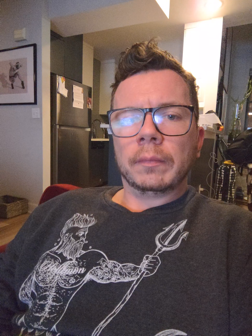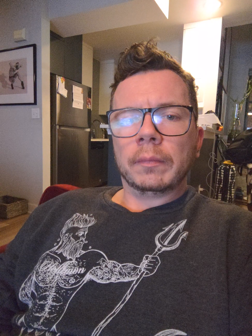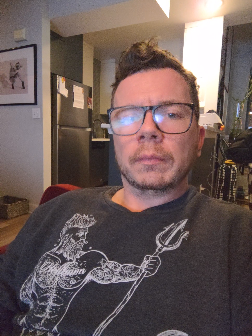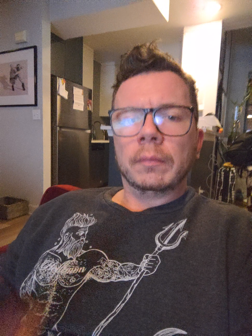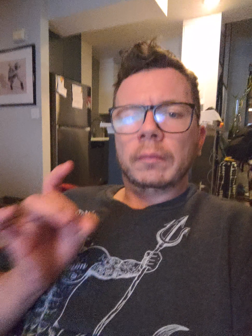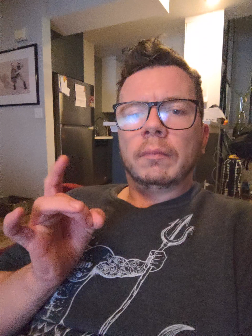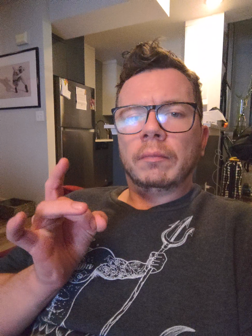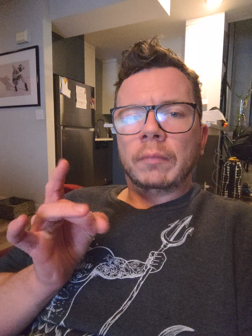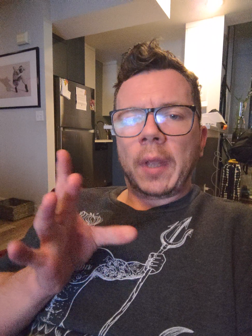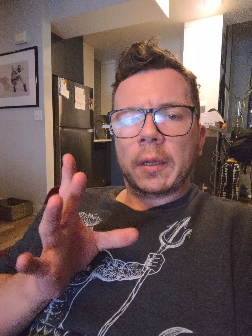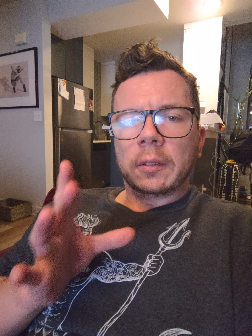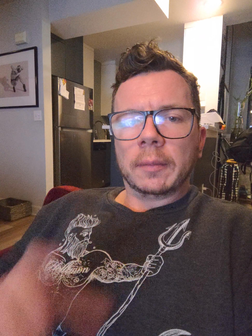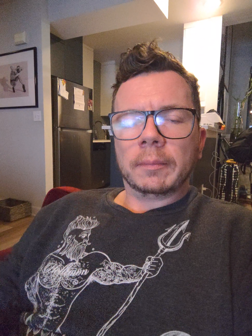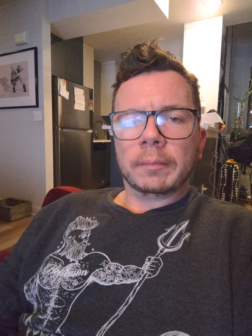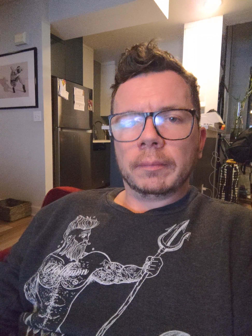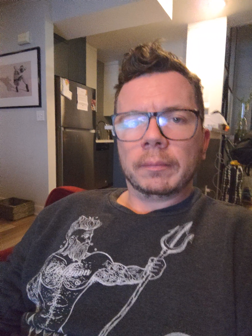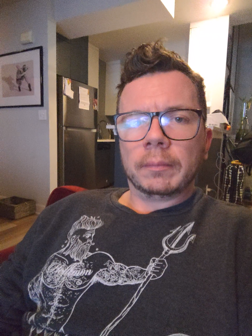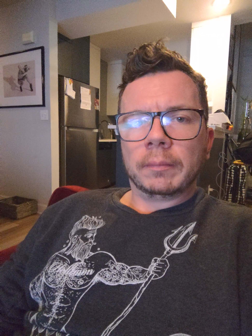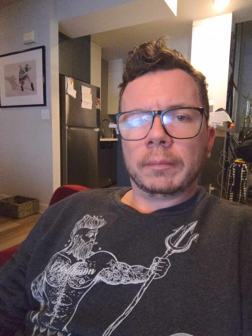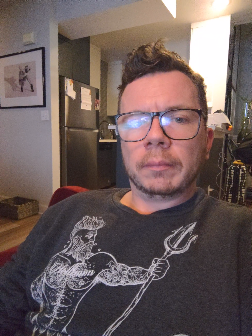hate